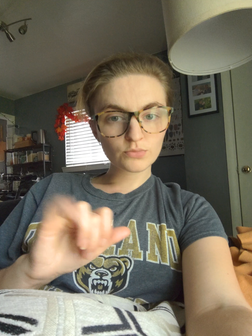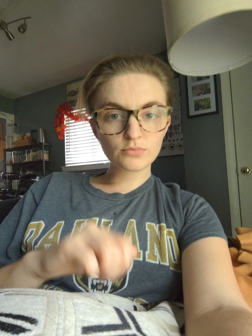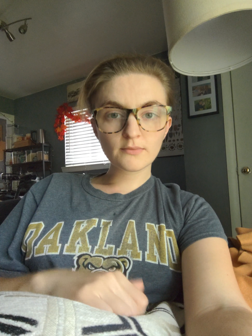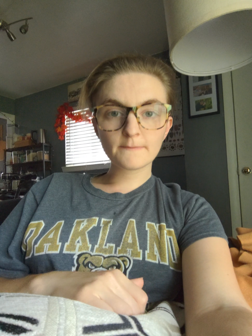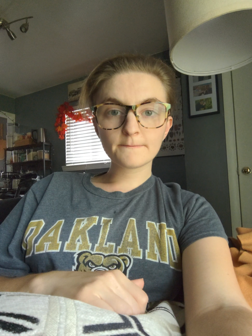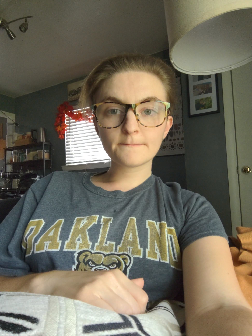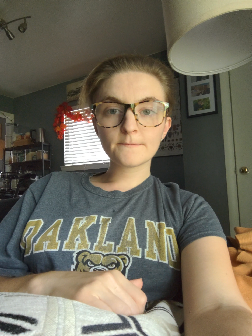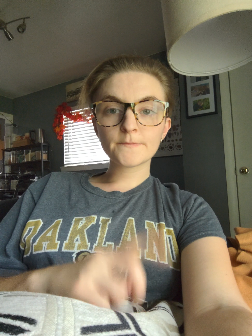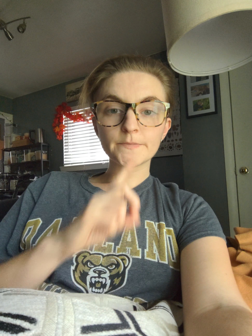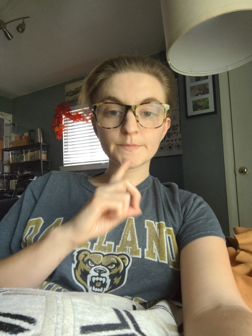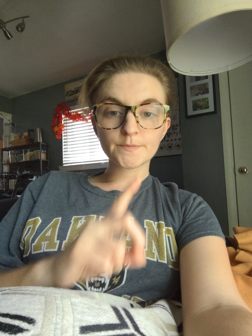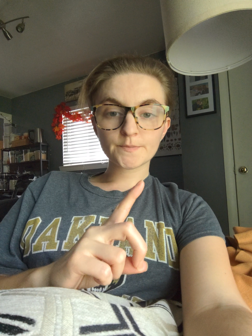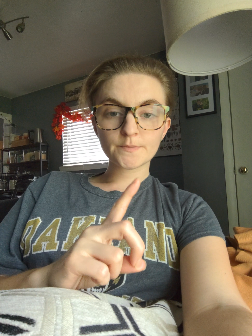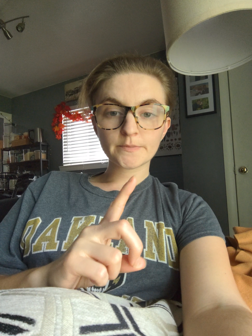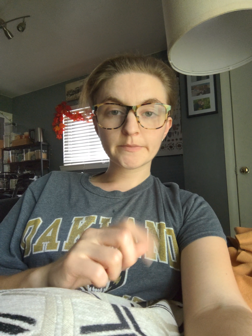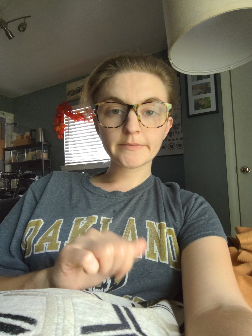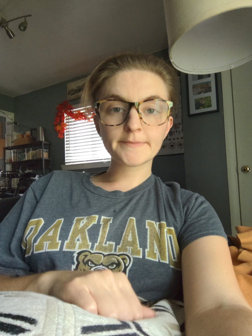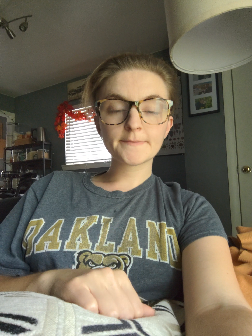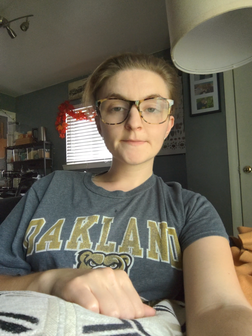is